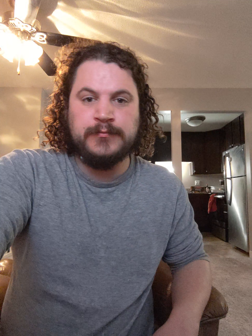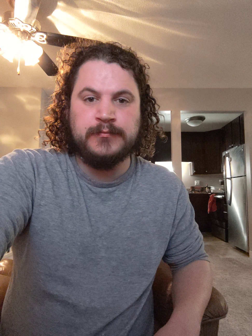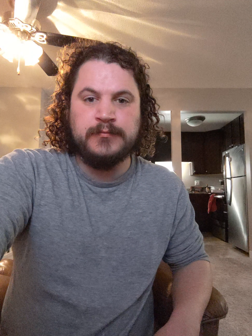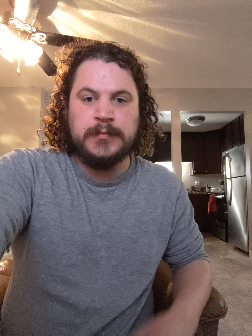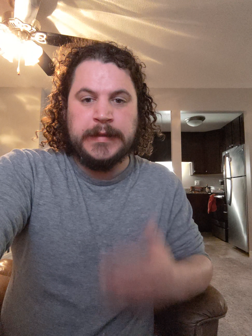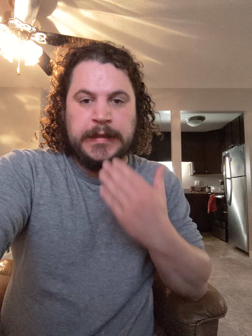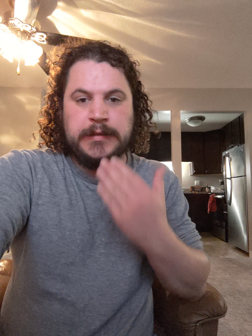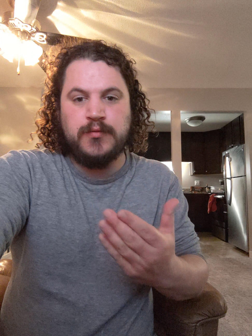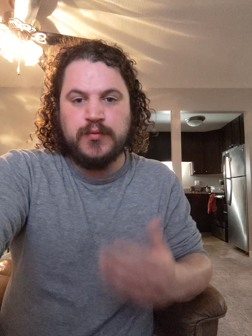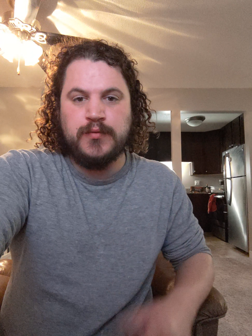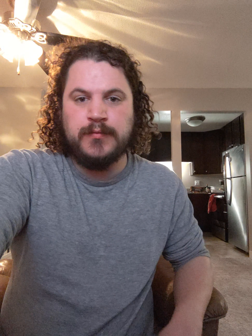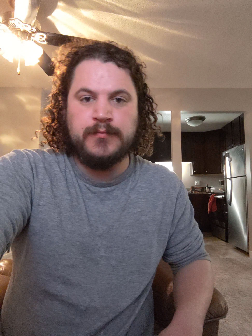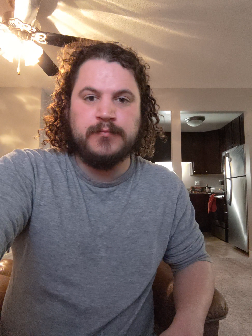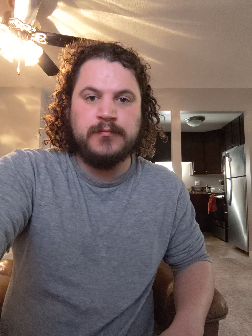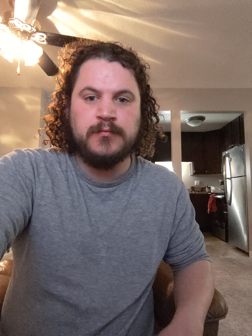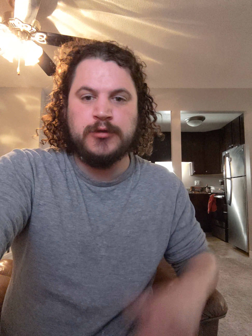thank you